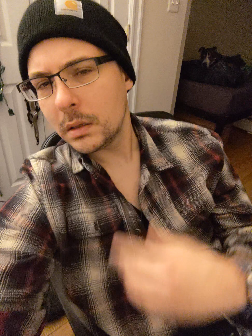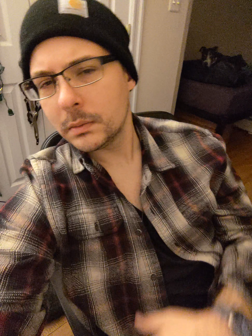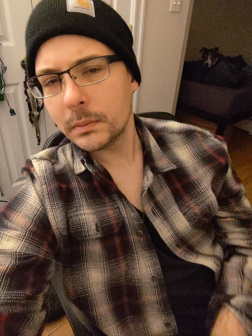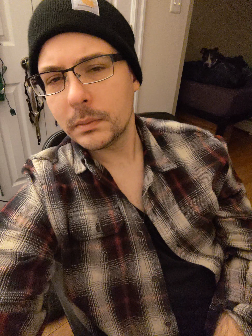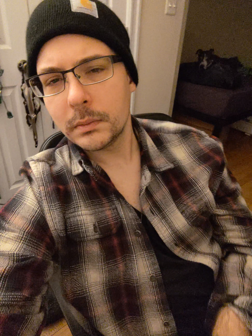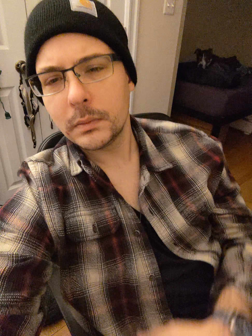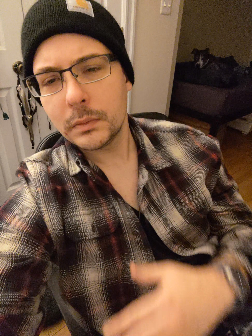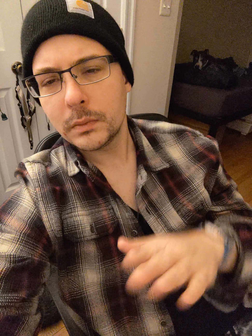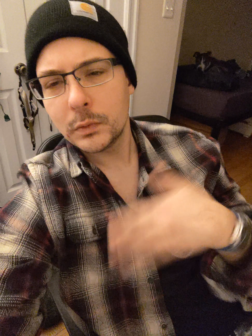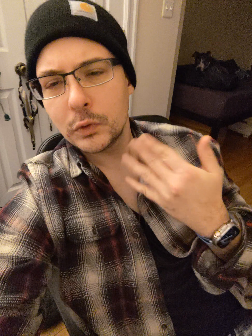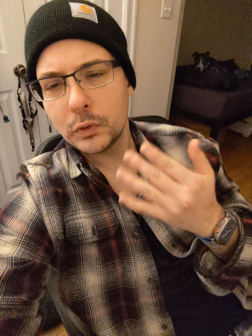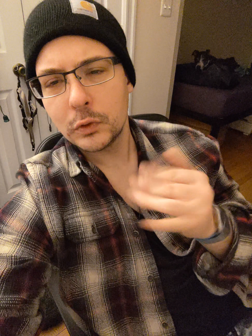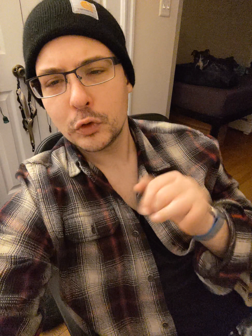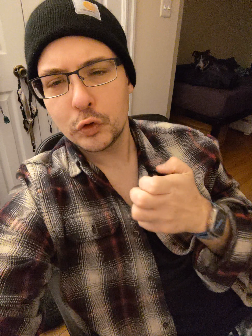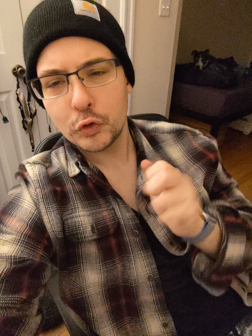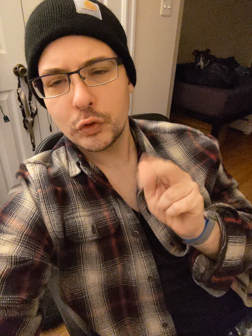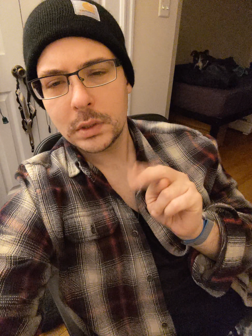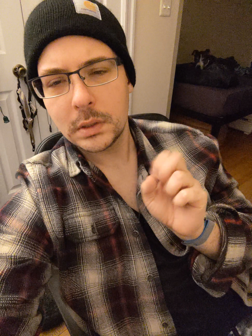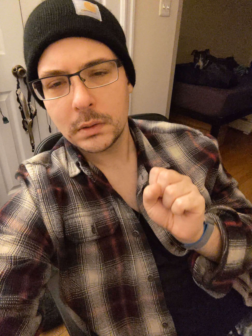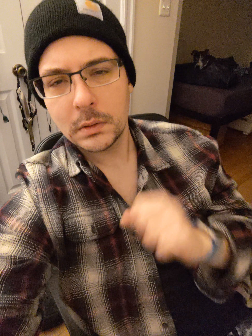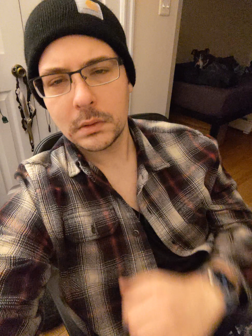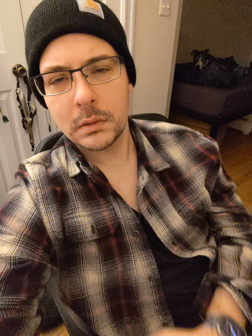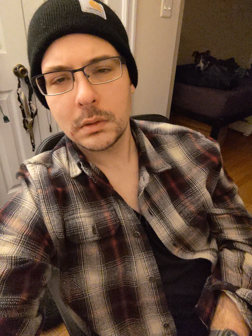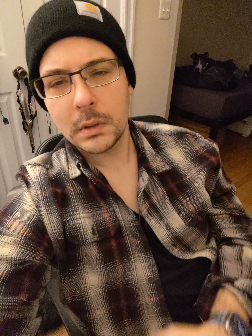jeans